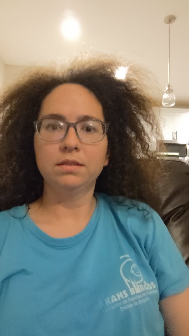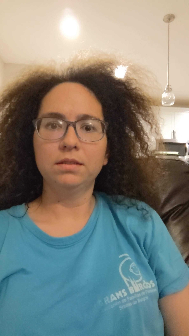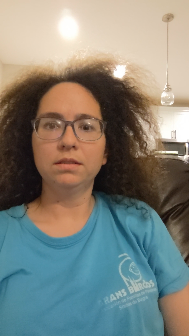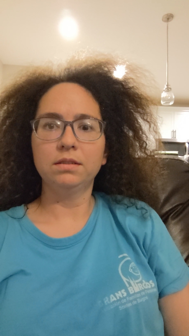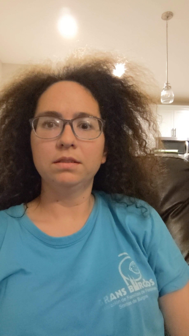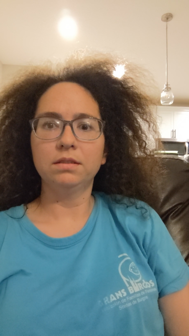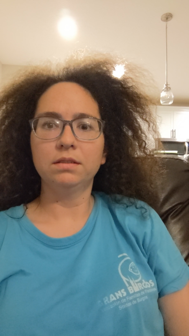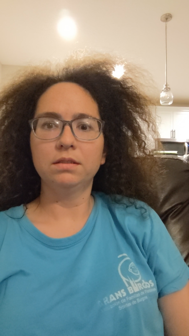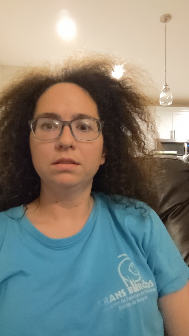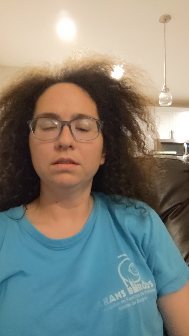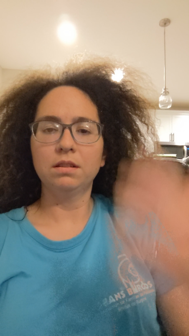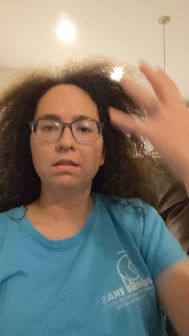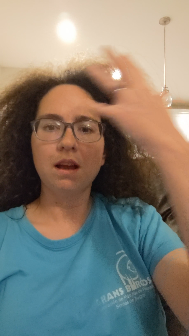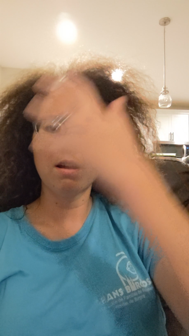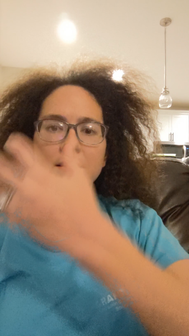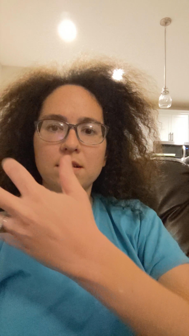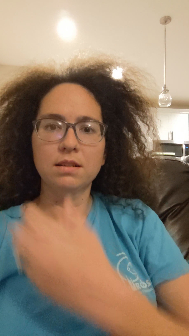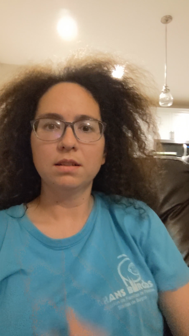dark